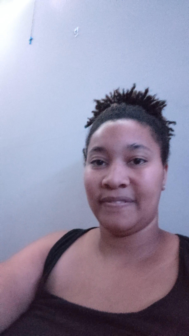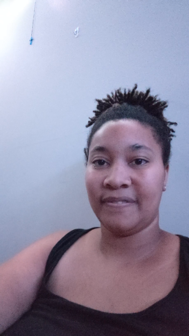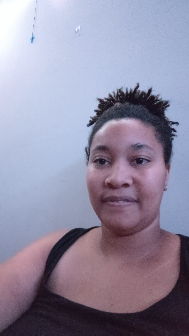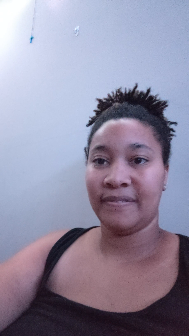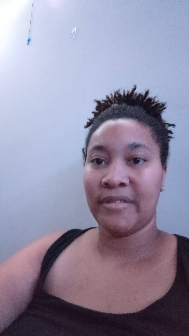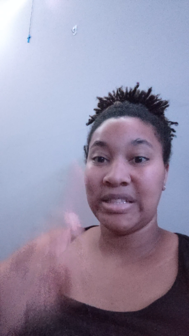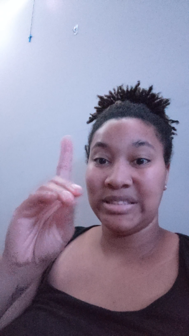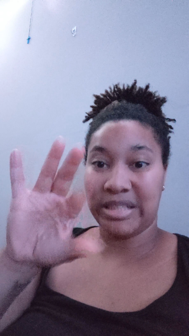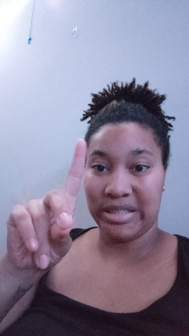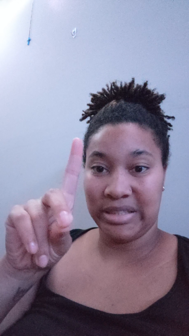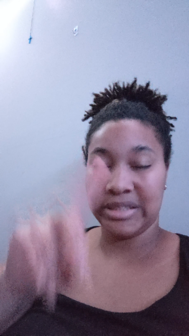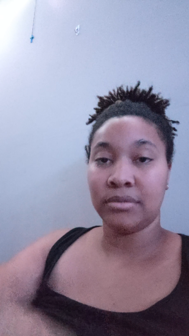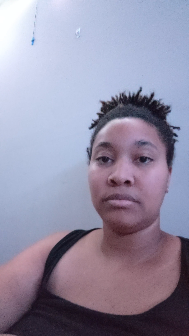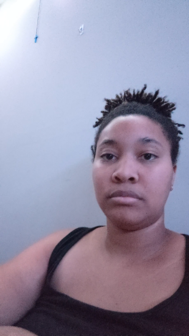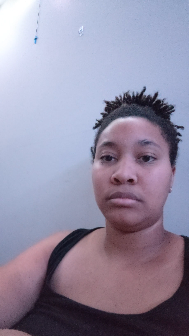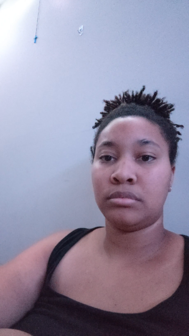did